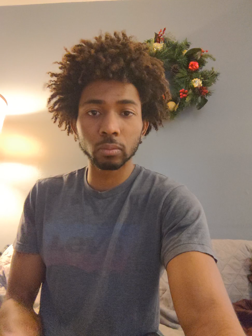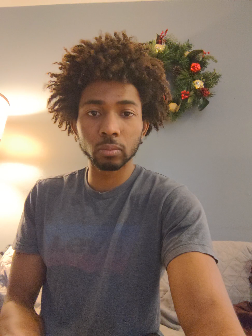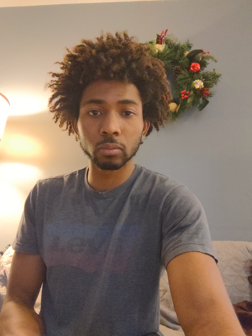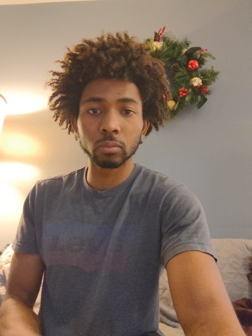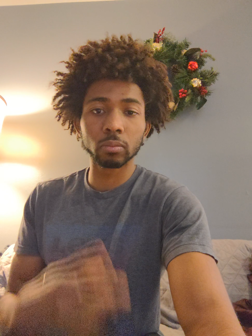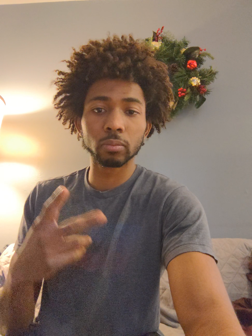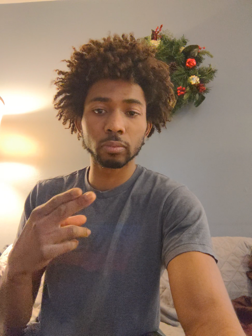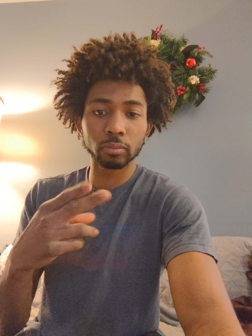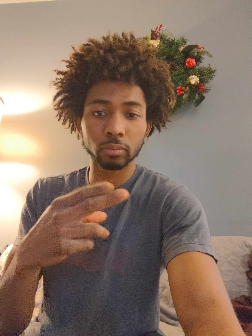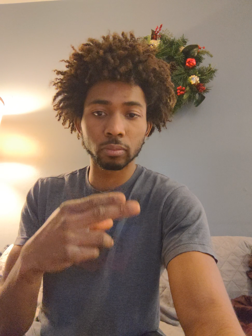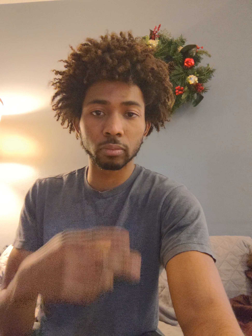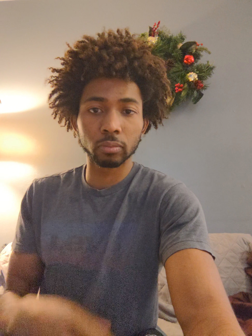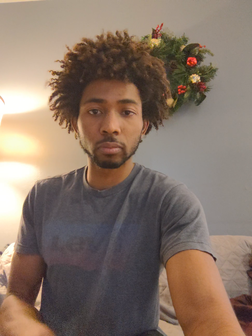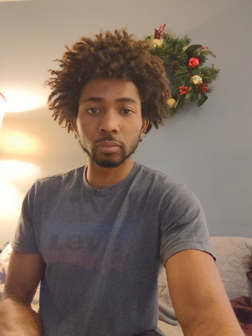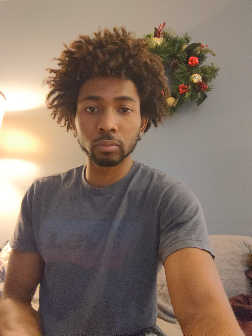scissors